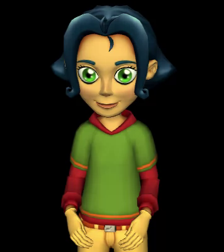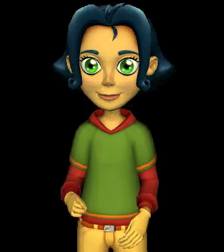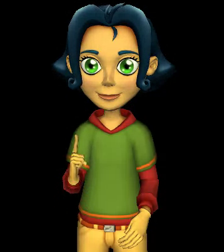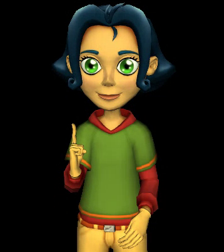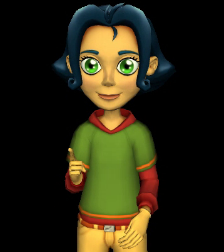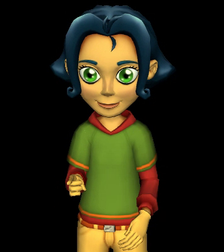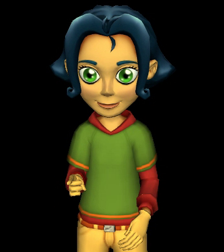واجب